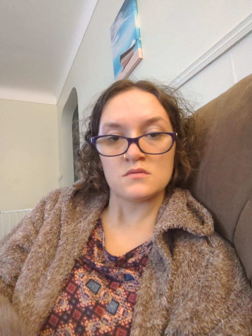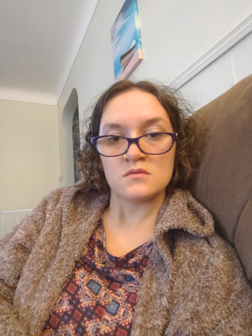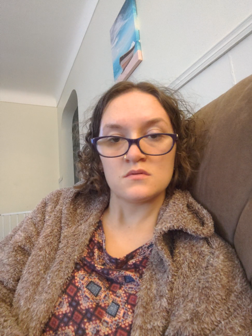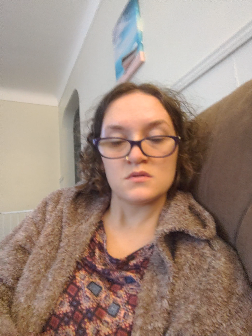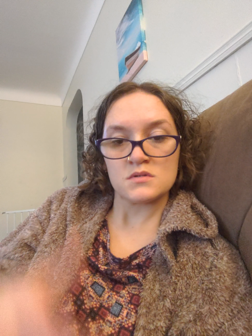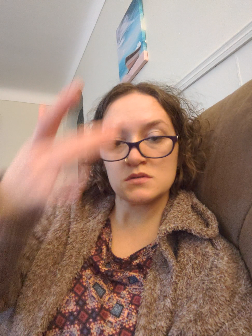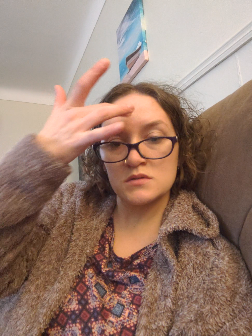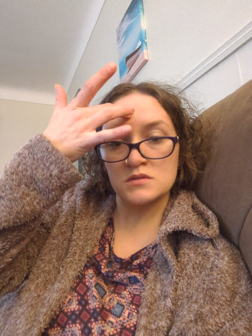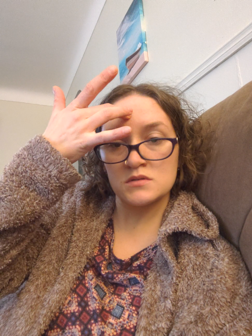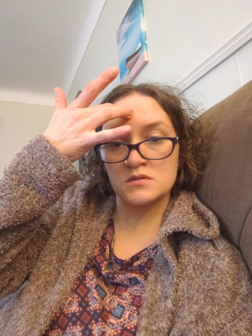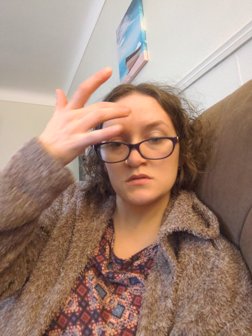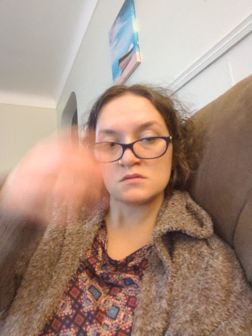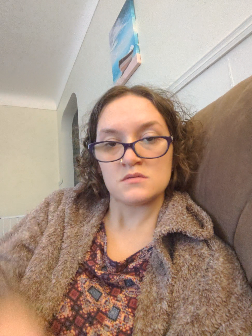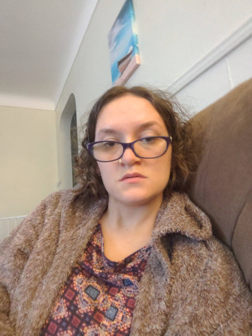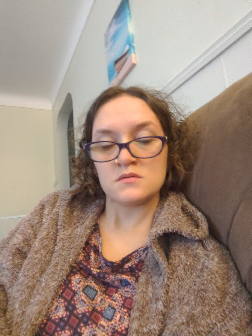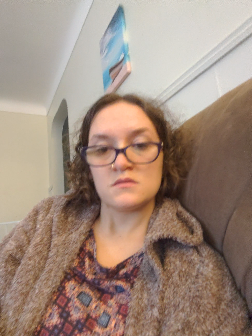sick